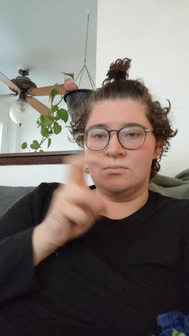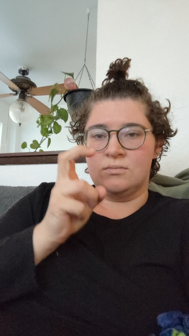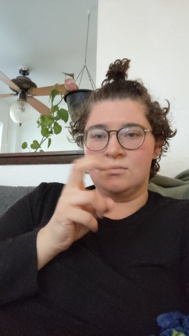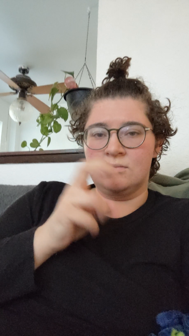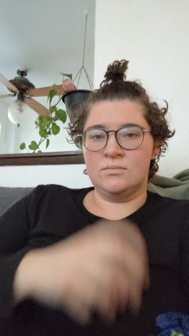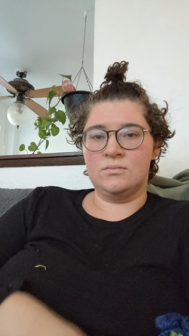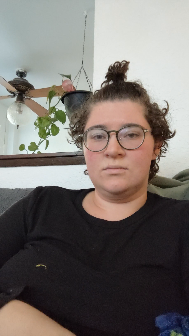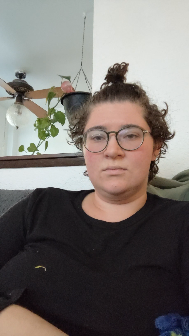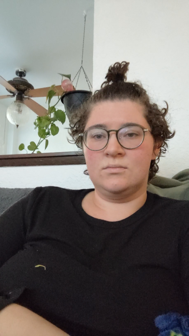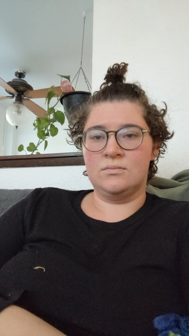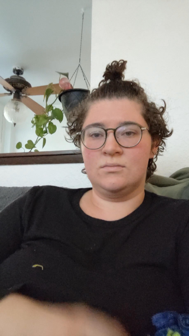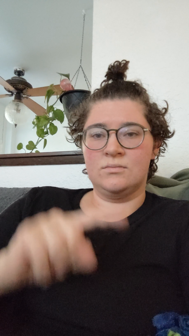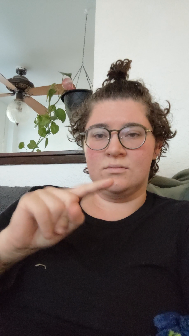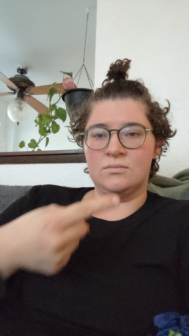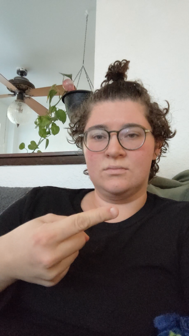hurt